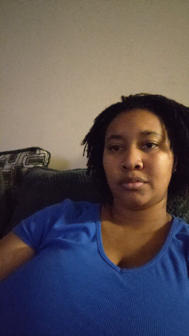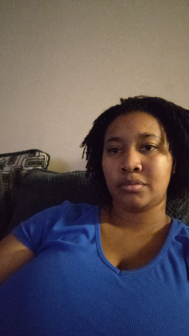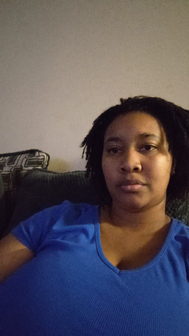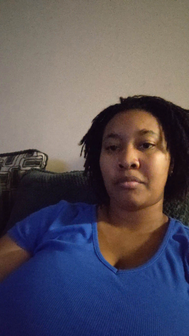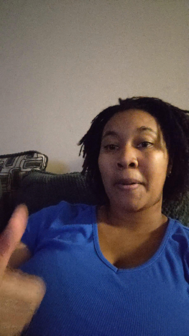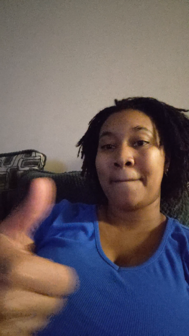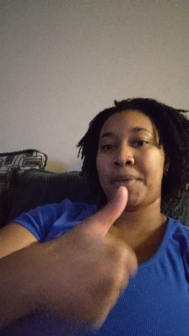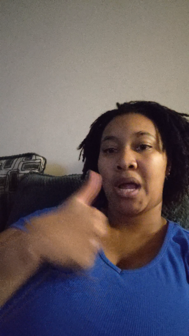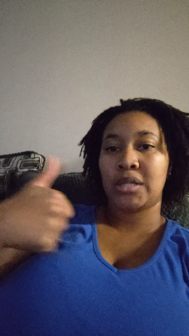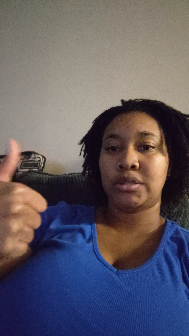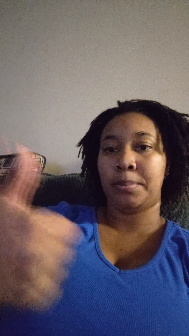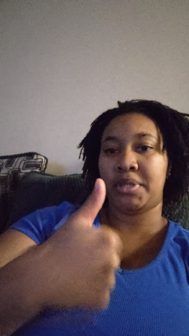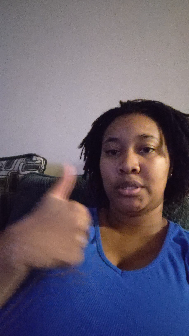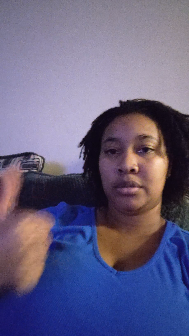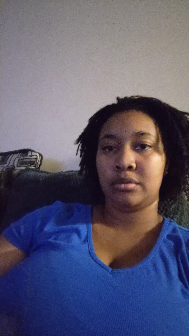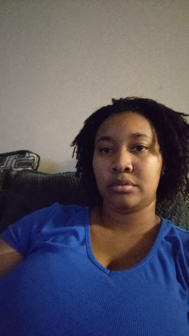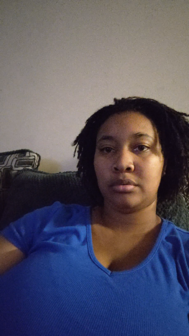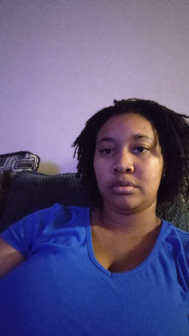basement